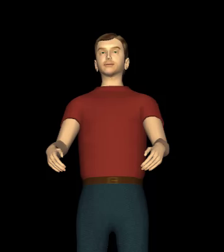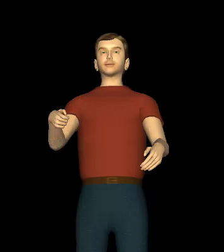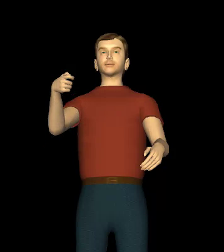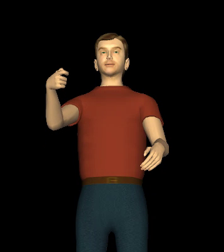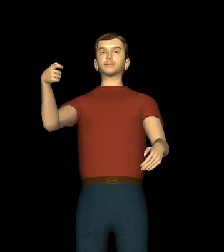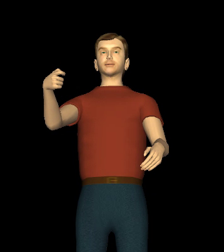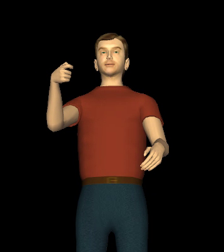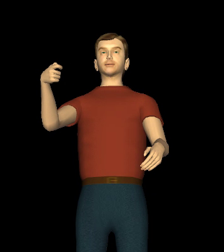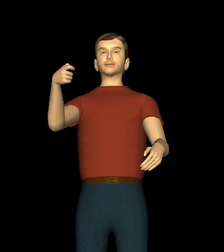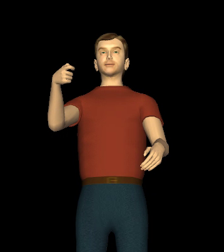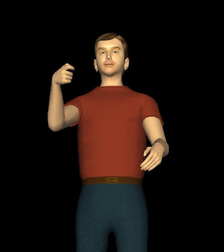مقلاة